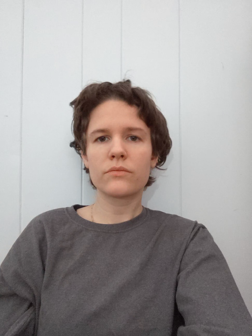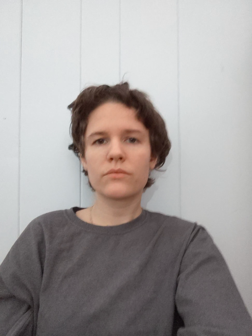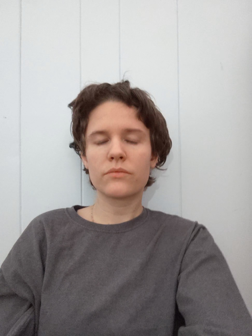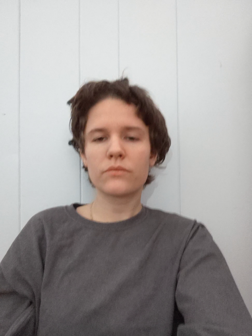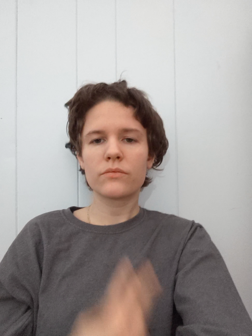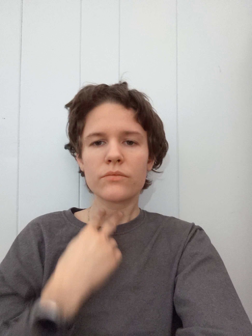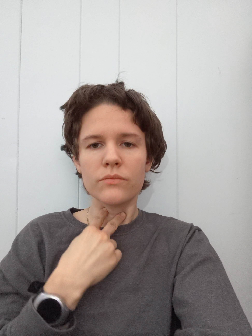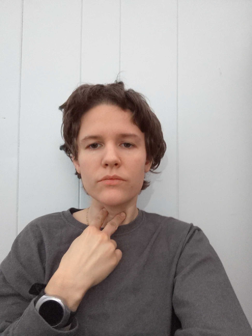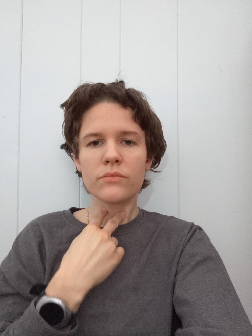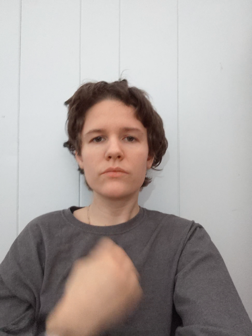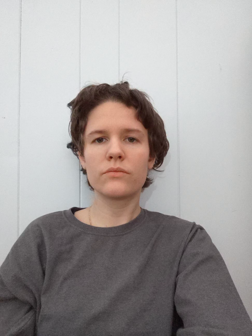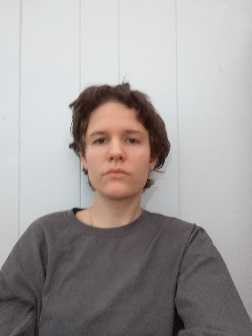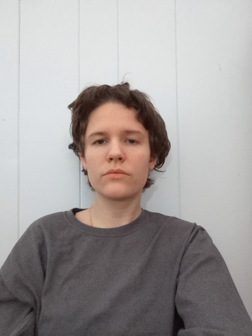stuck